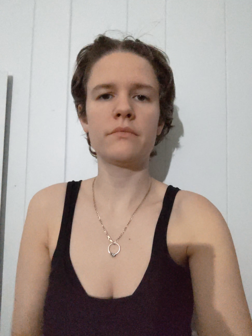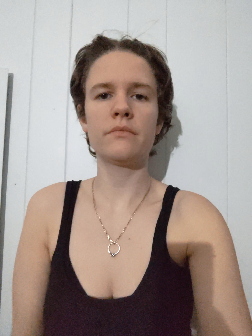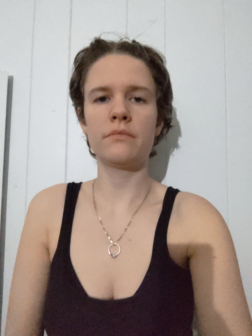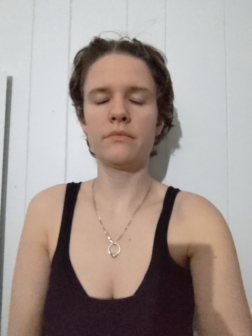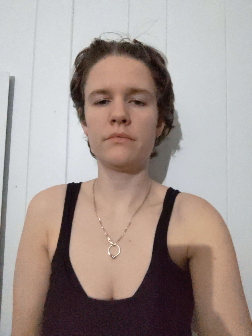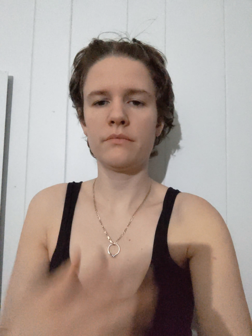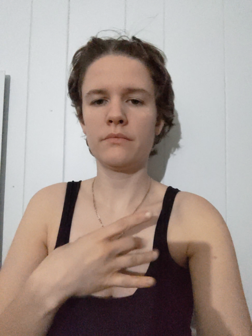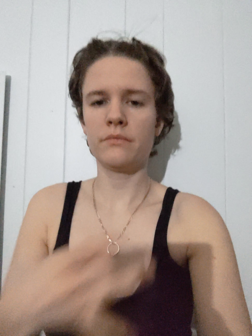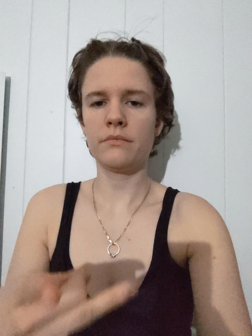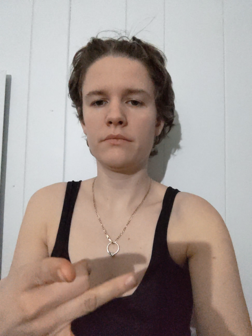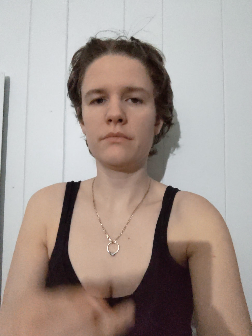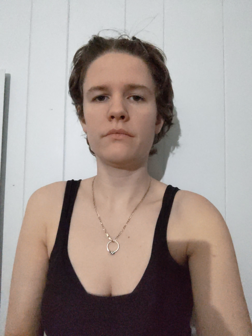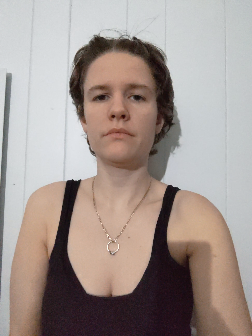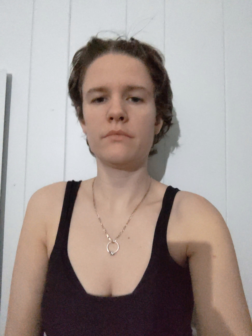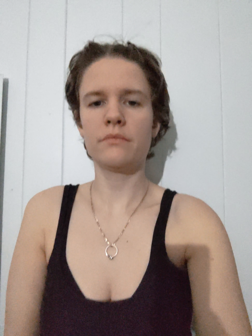like